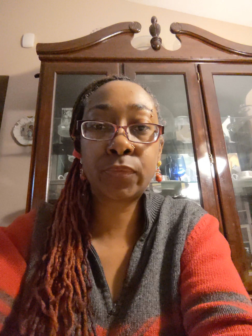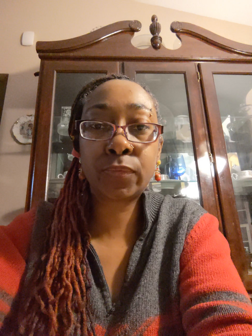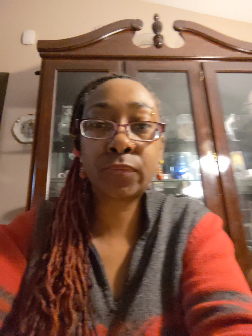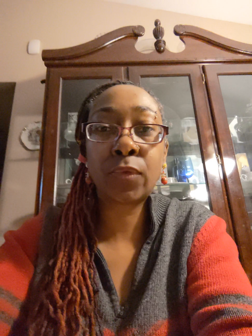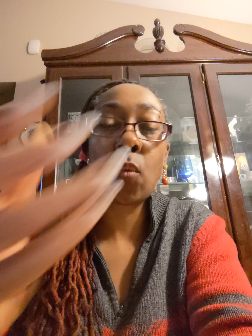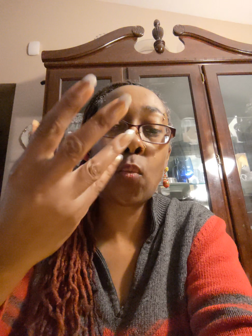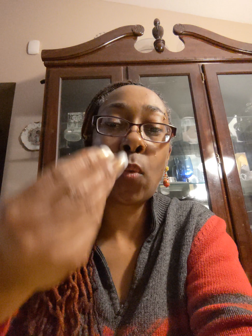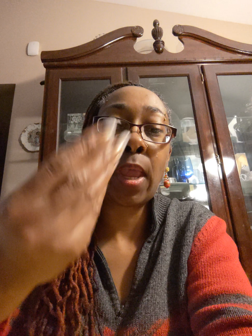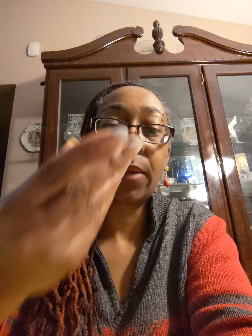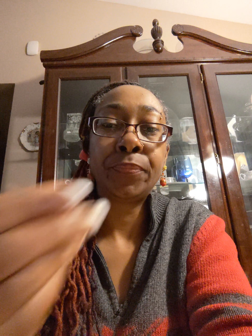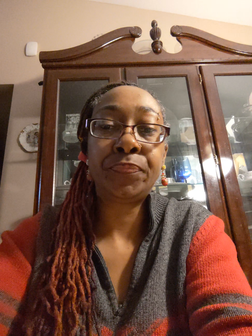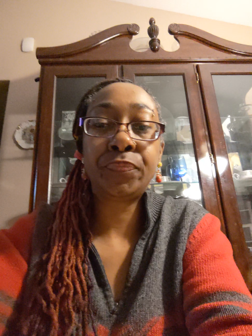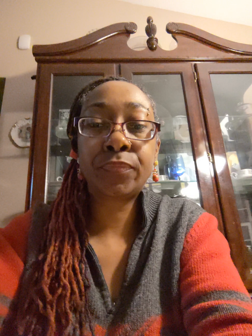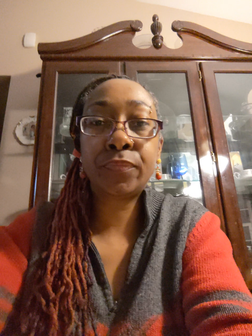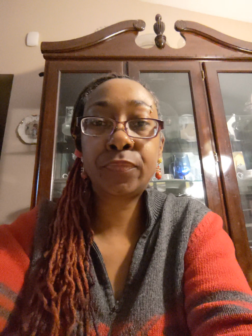wet